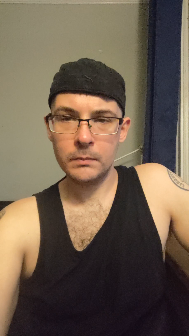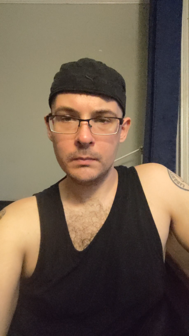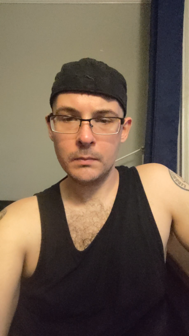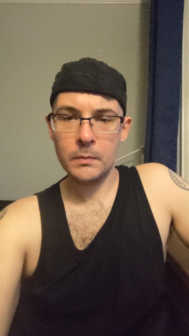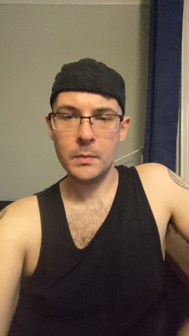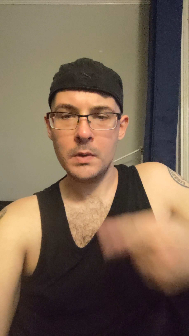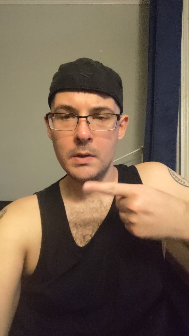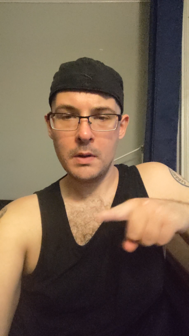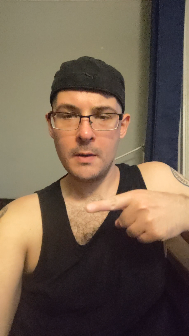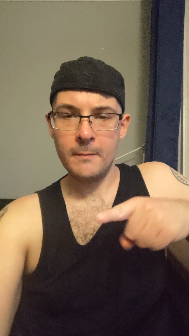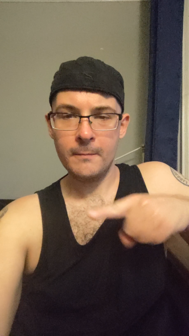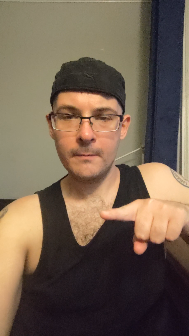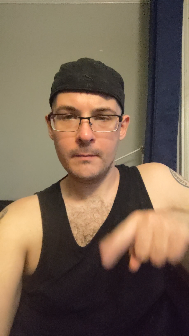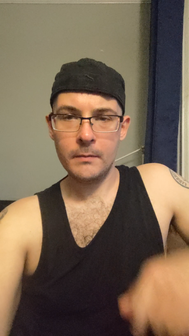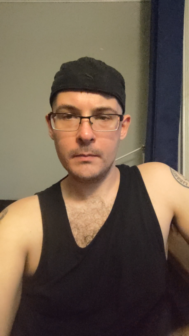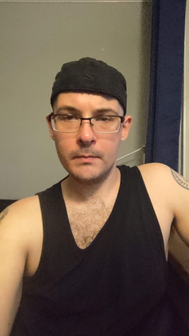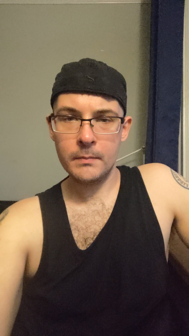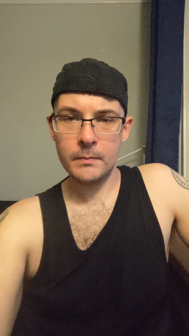knife